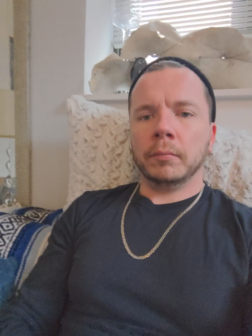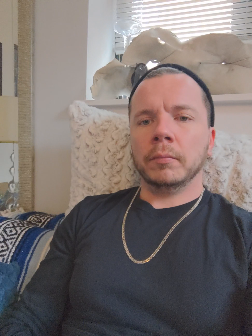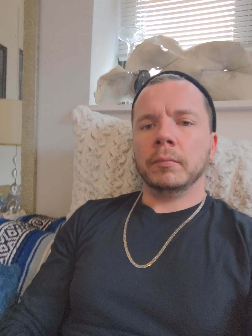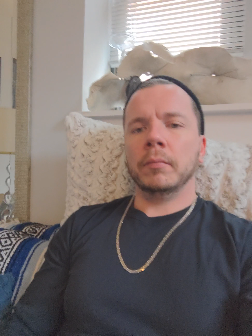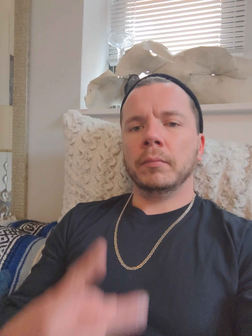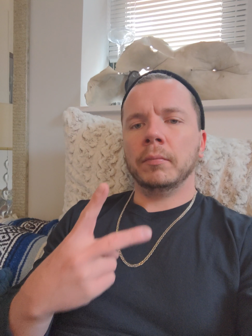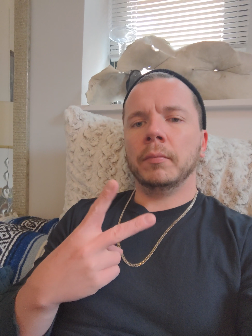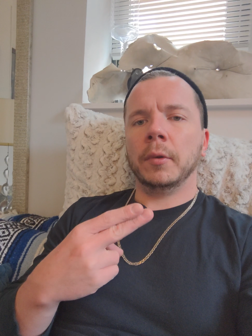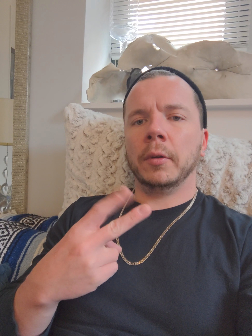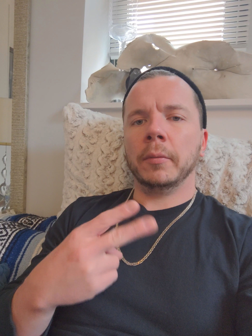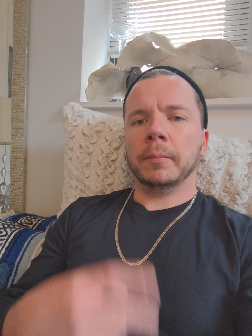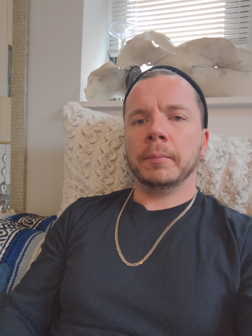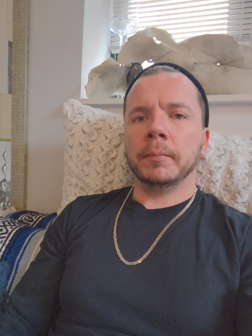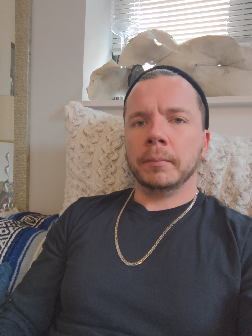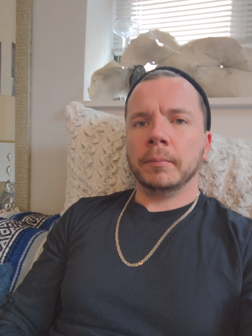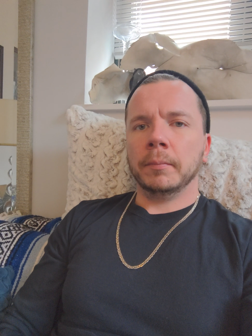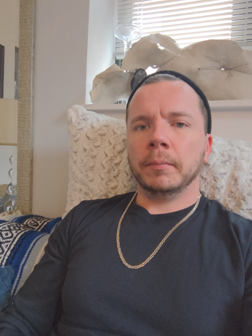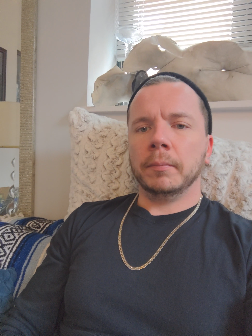scissors